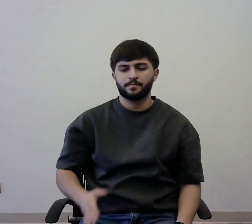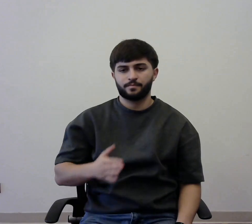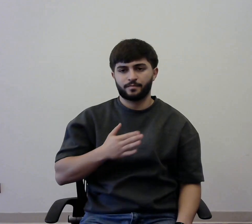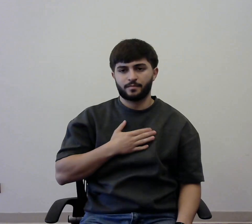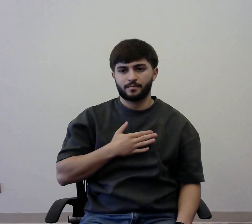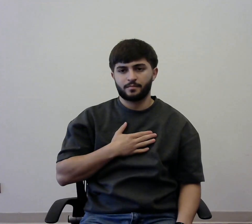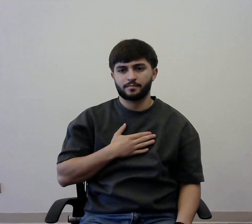mən